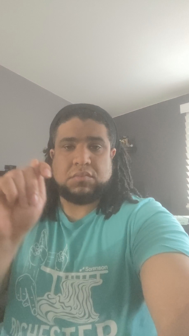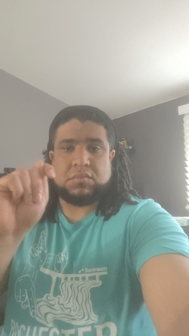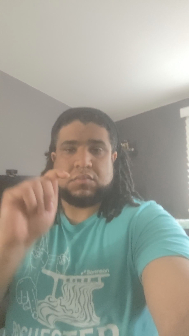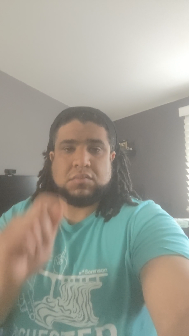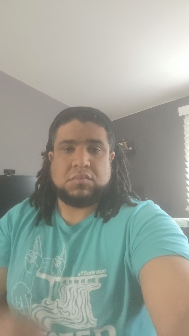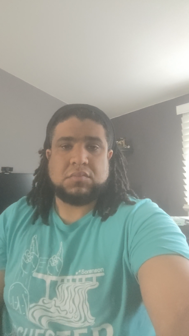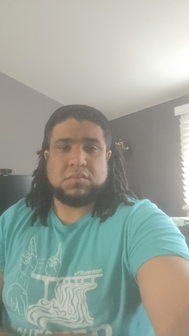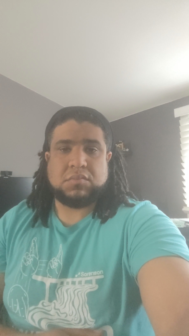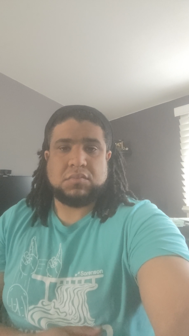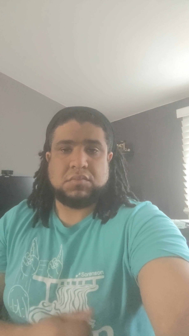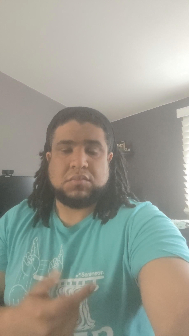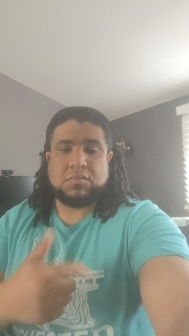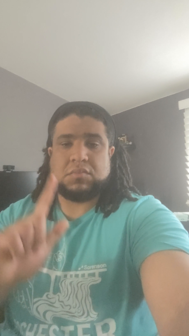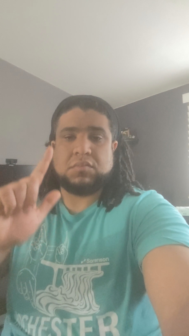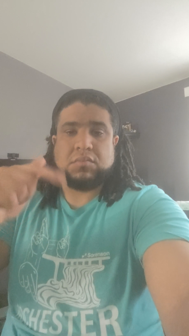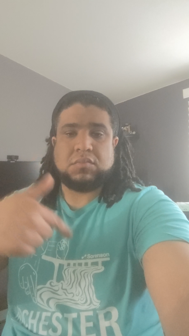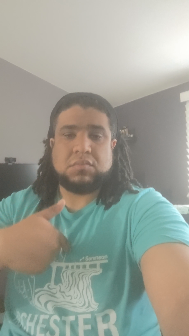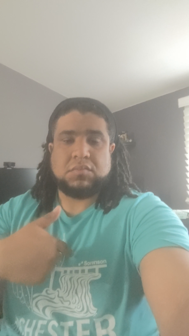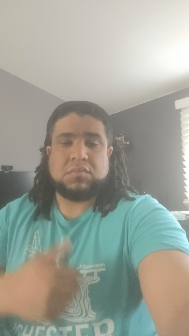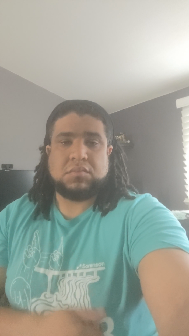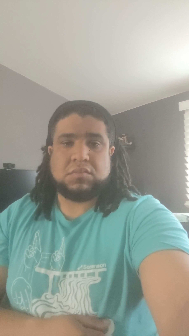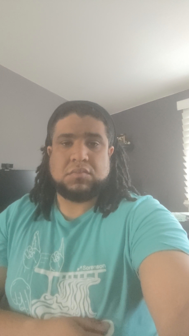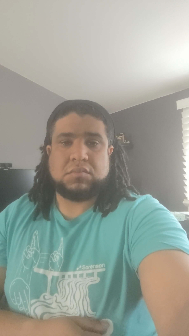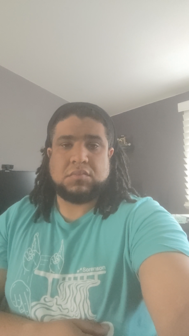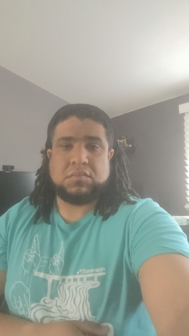let me